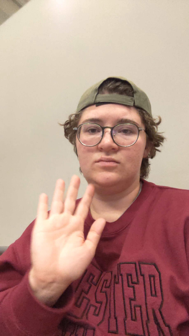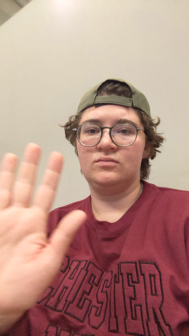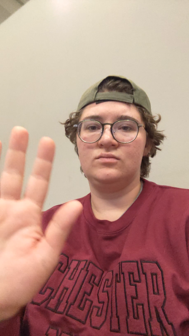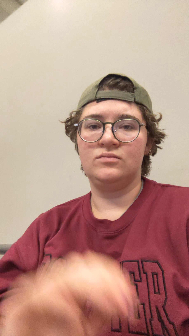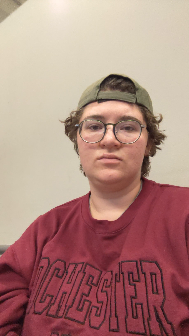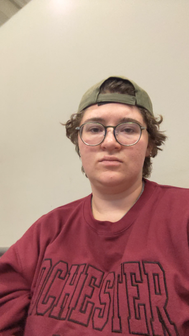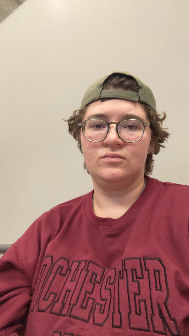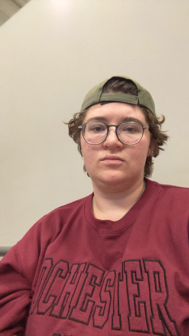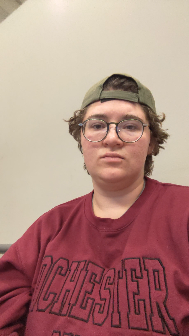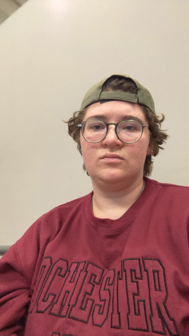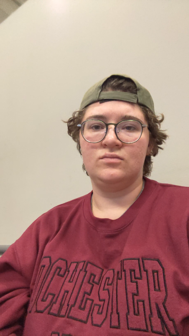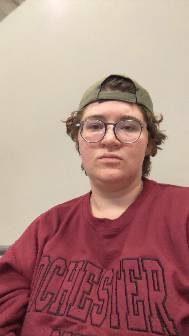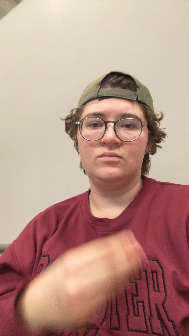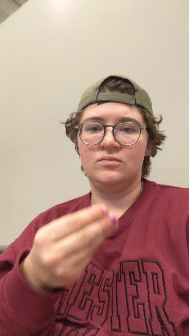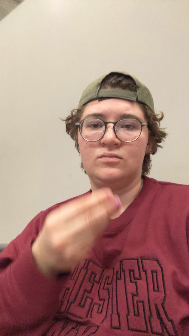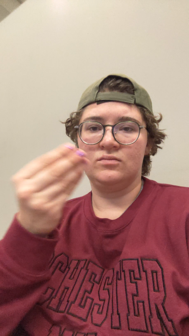buy